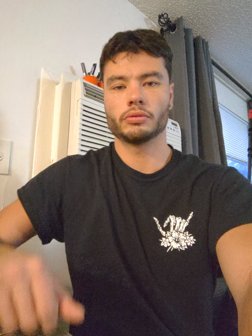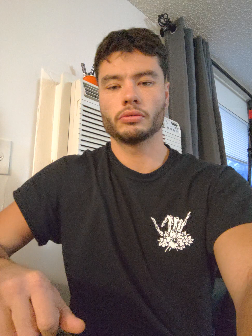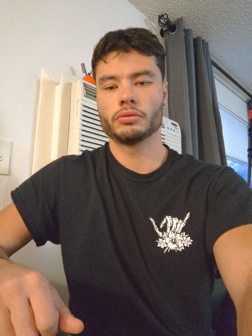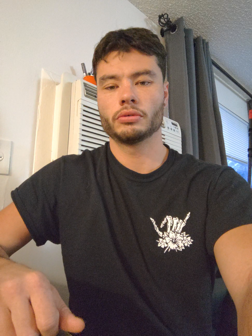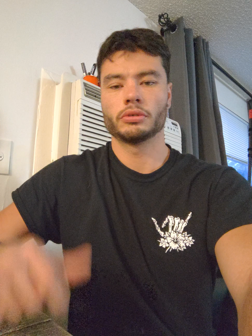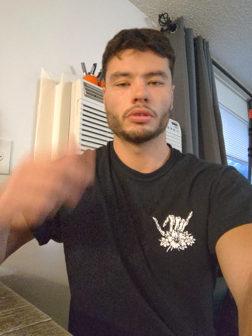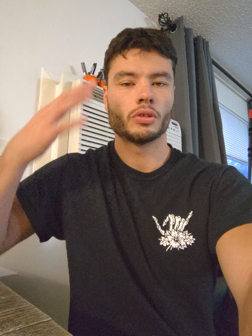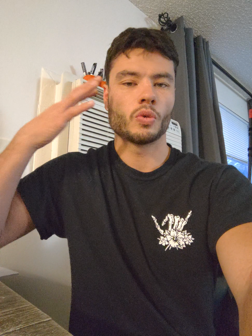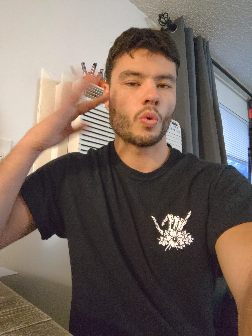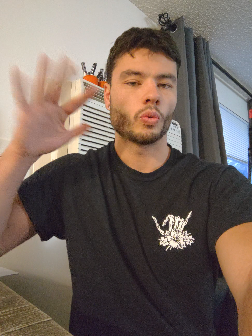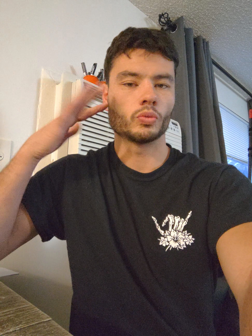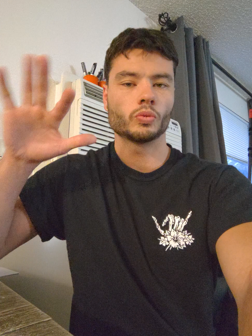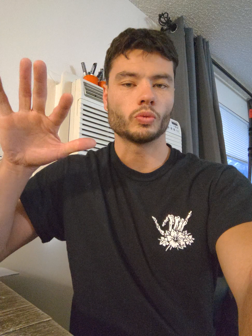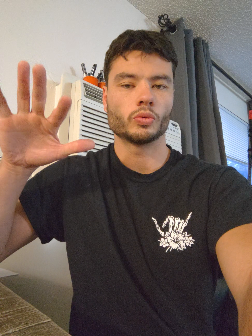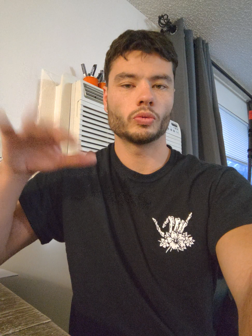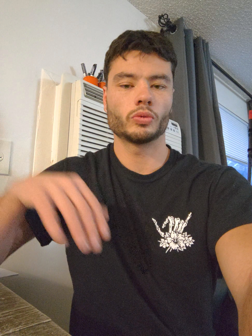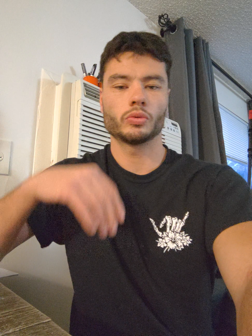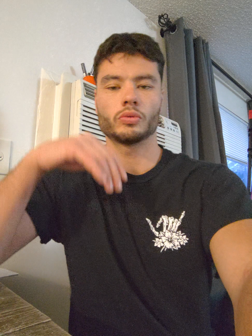noisy